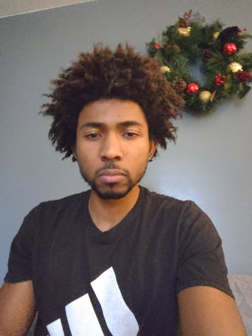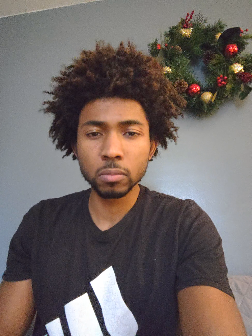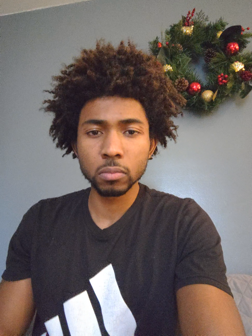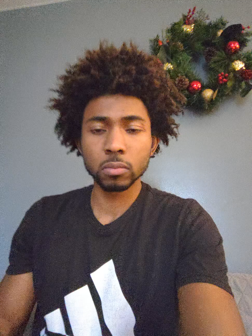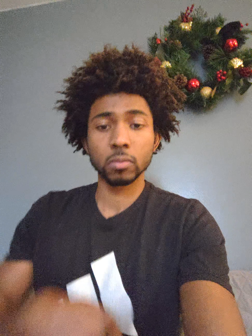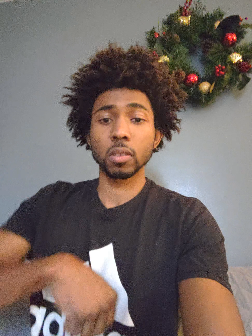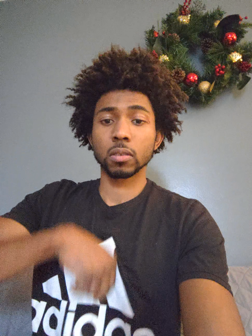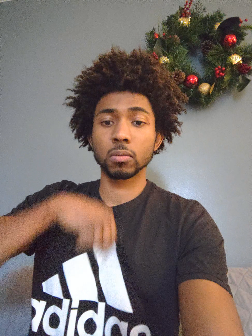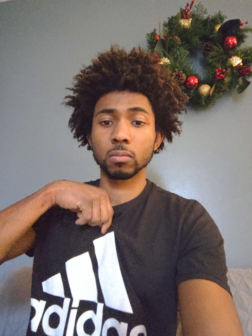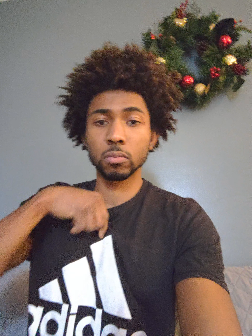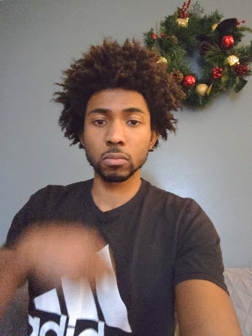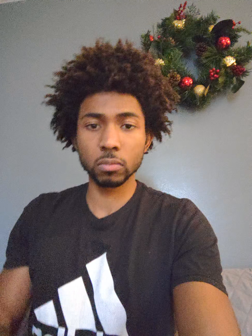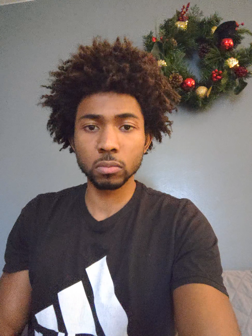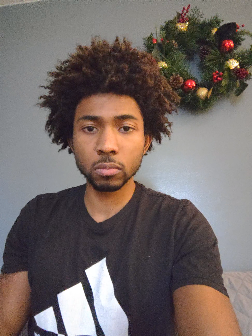zipper